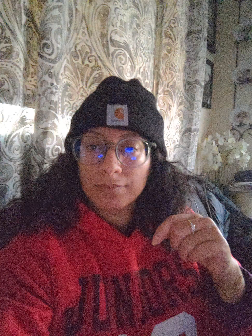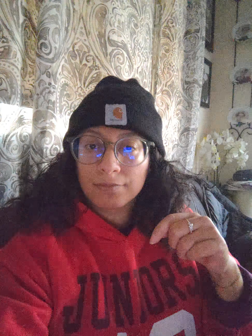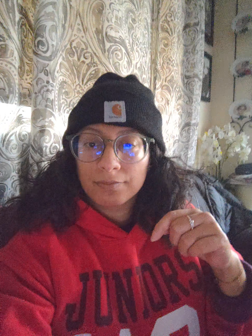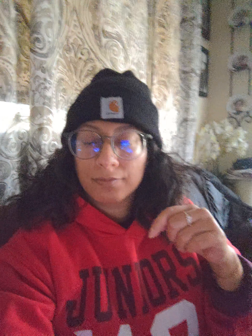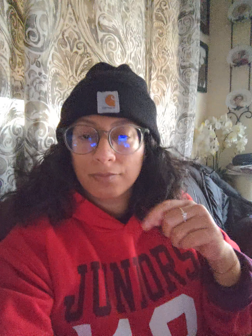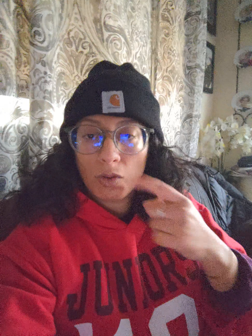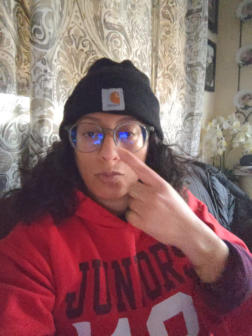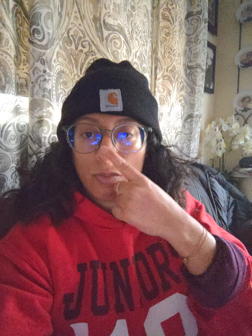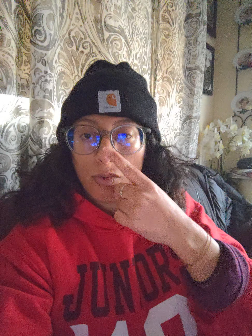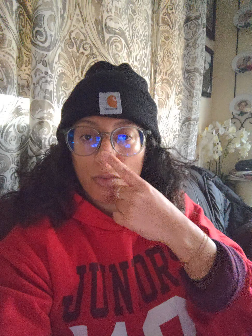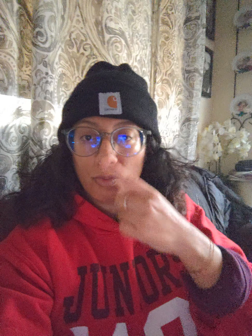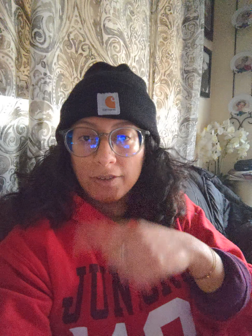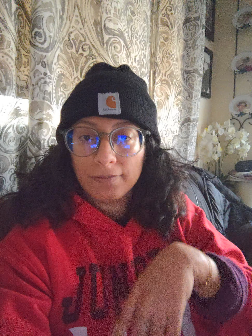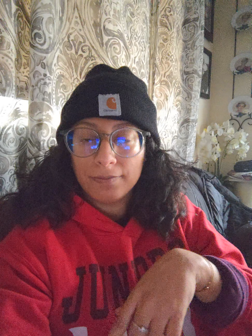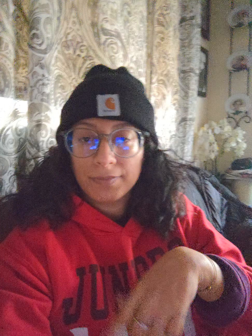nose